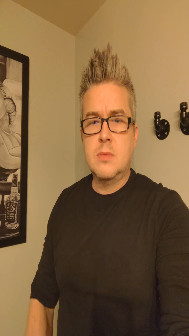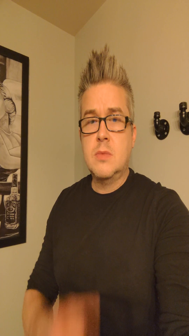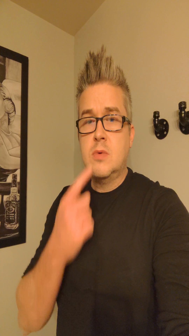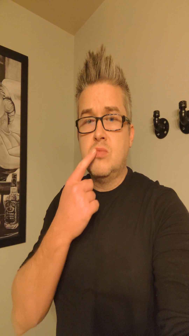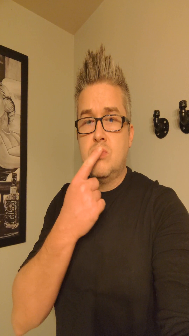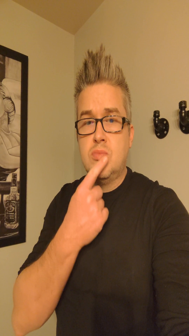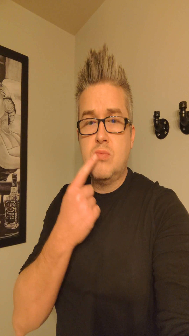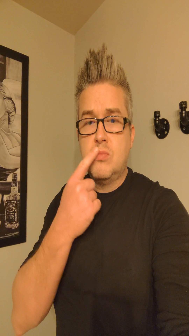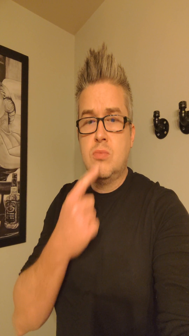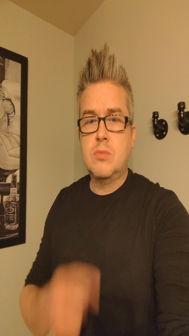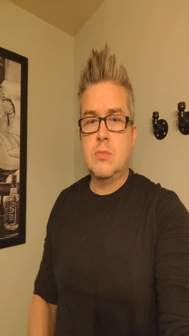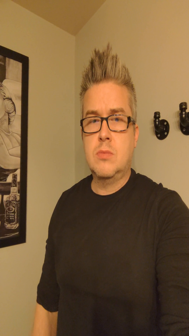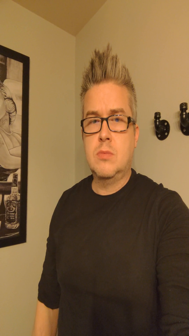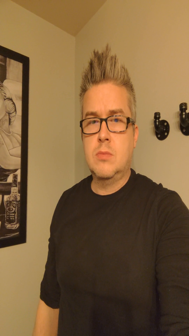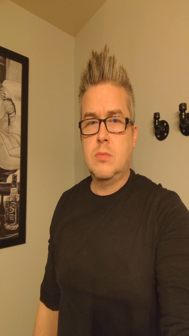lips